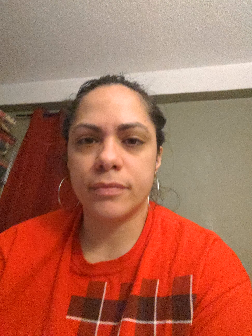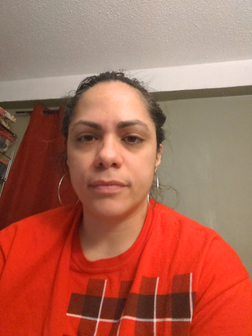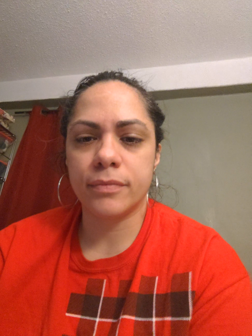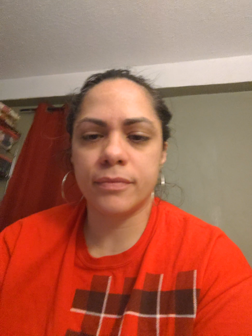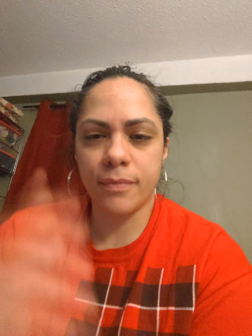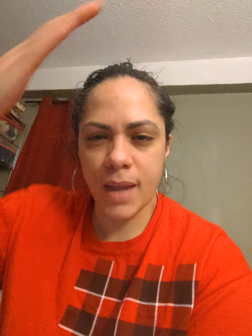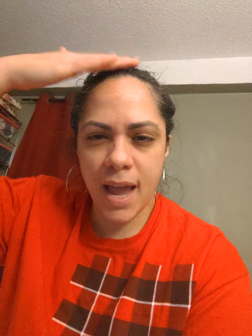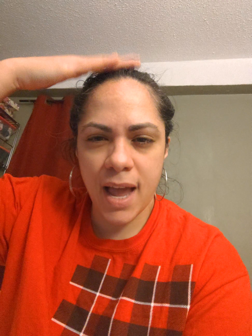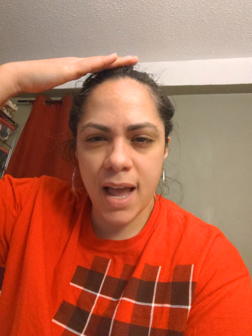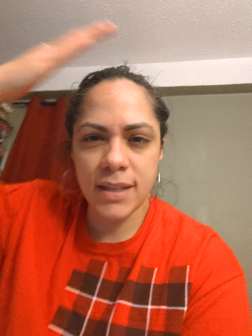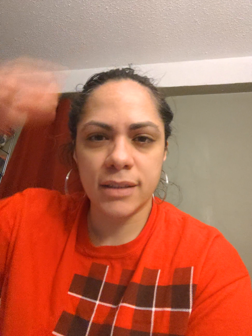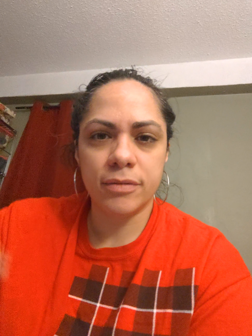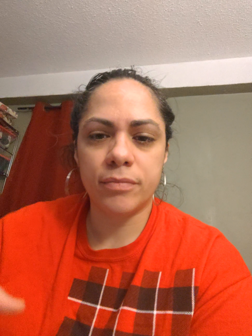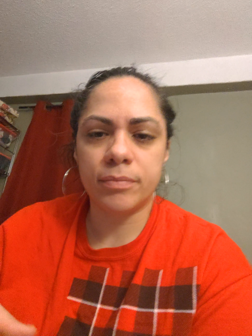hat